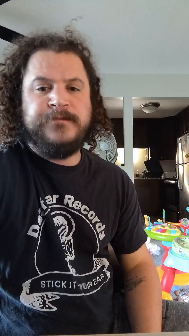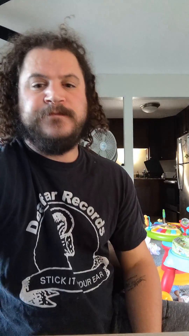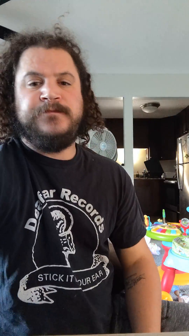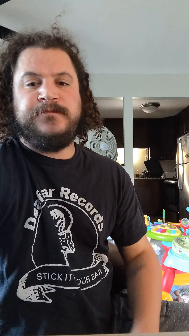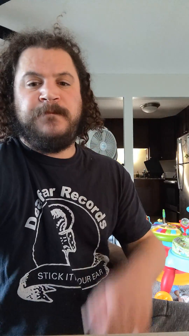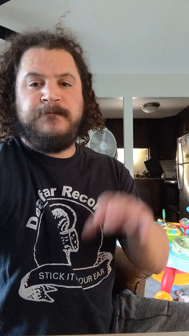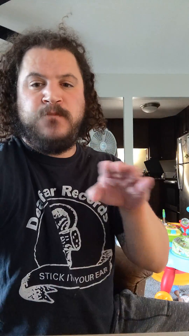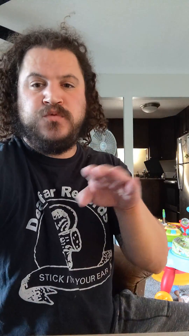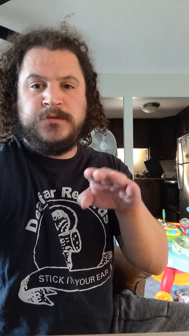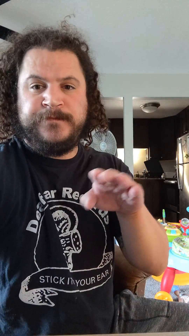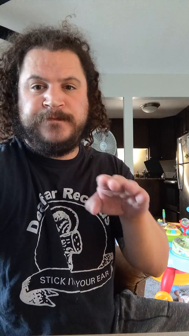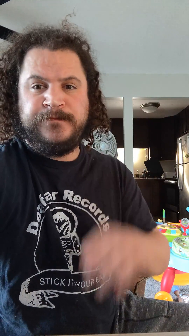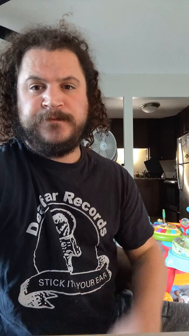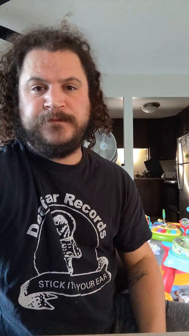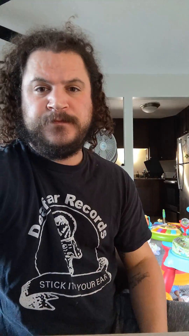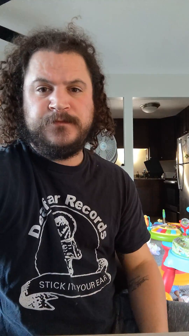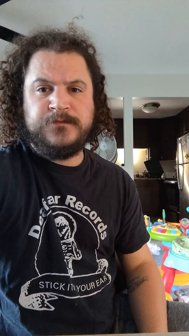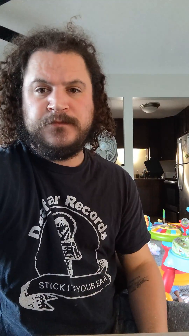boots